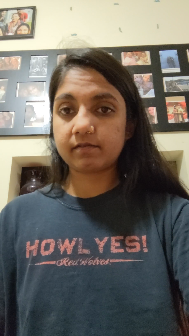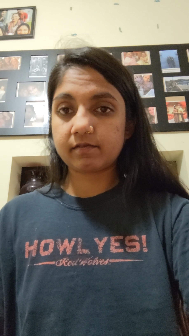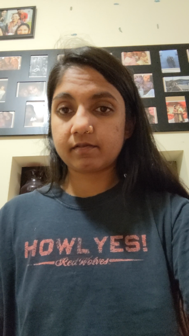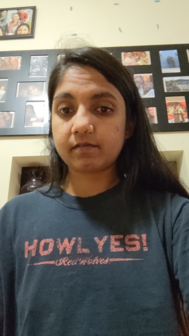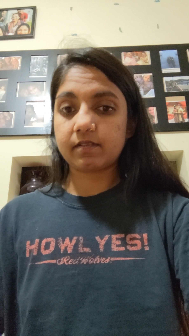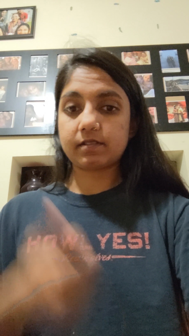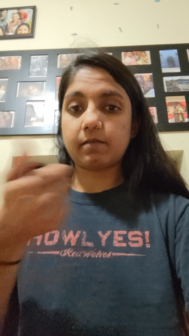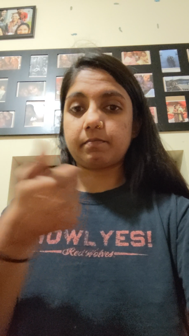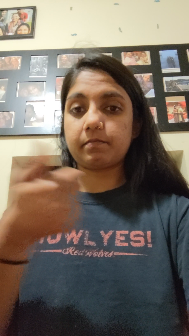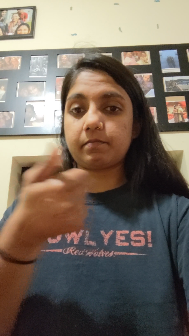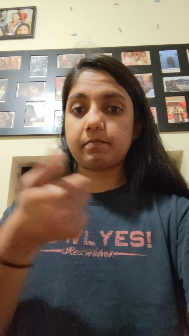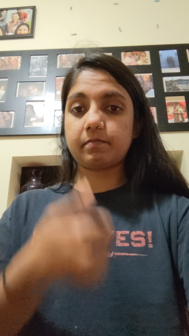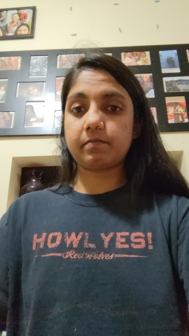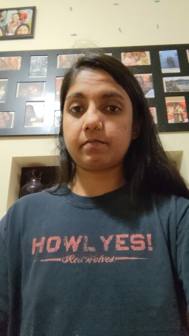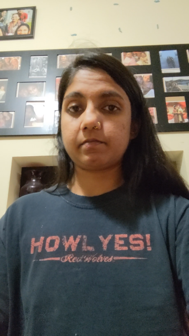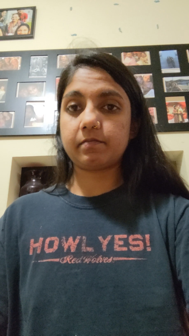game